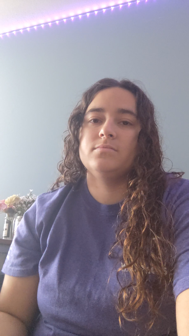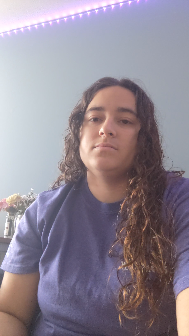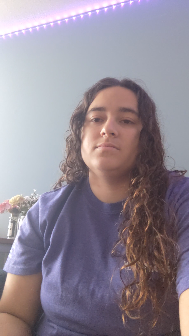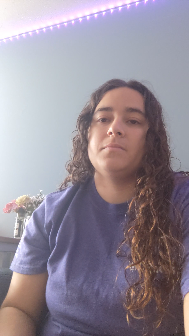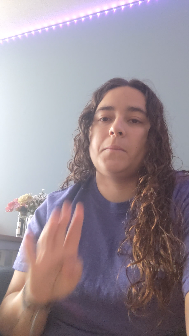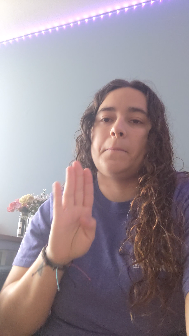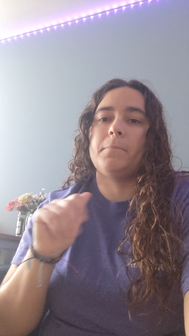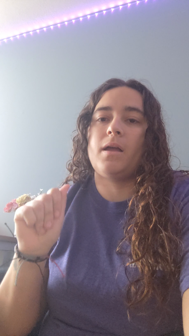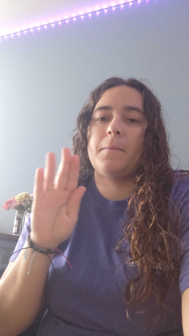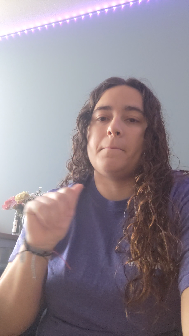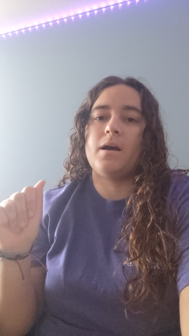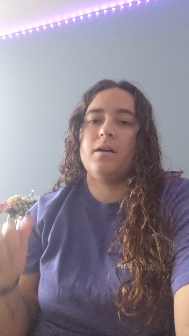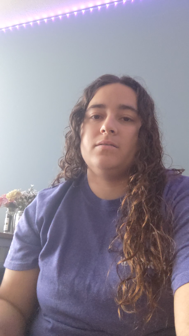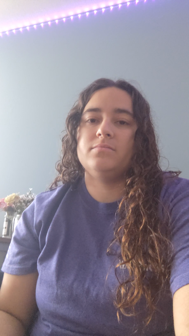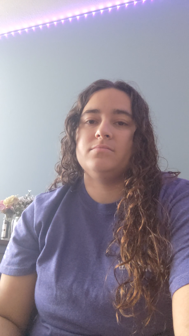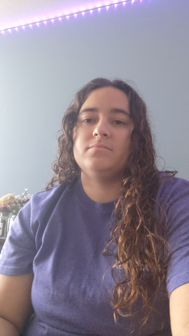baa baa